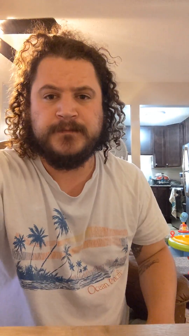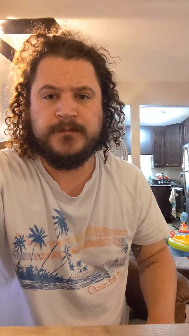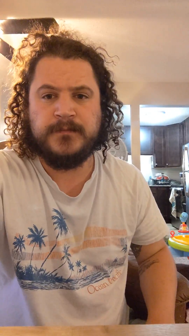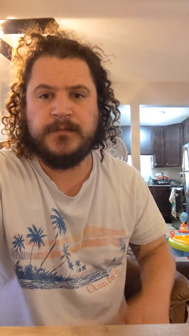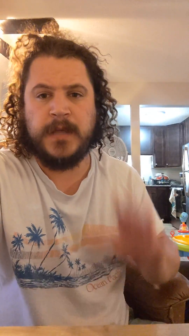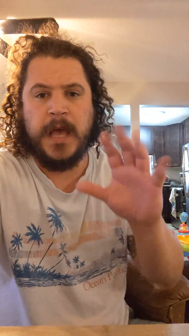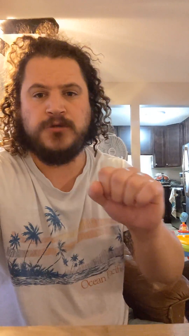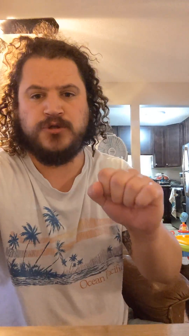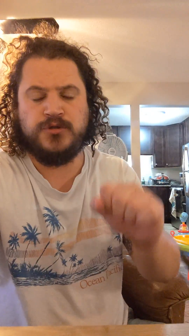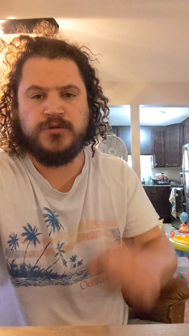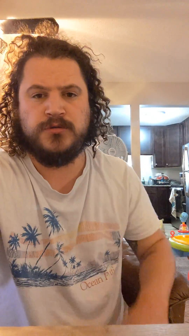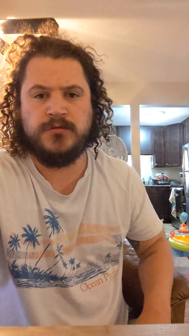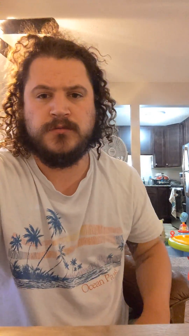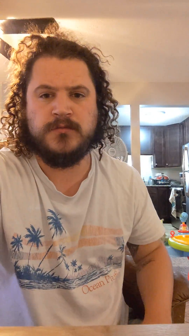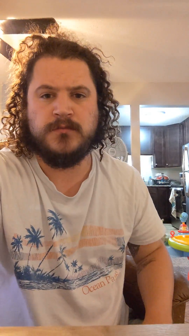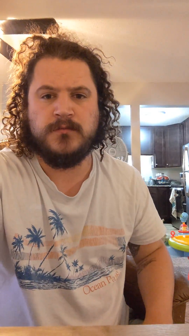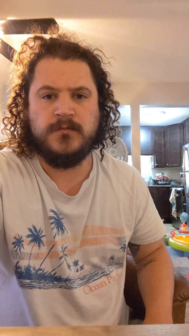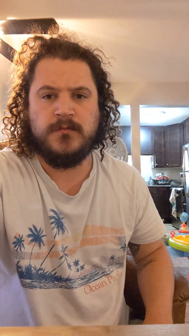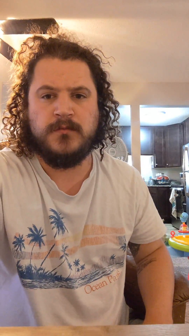catch